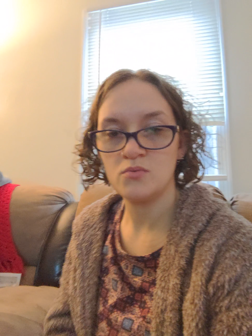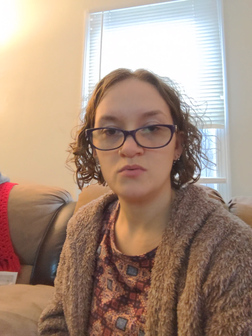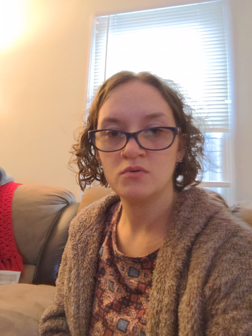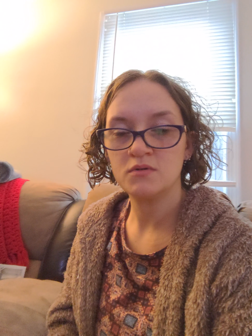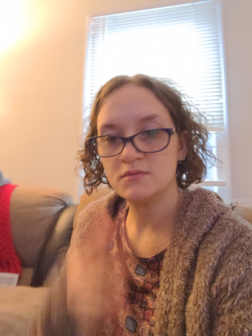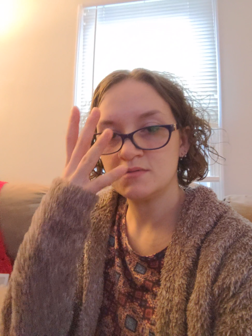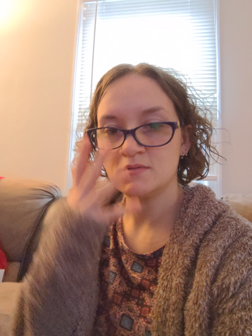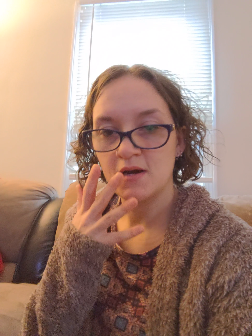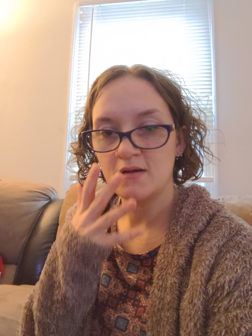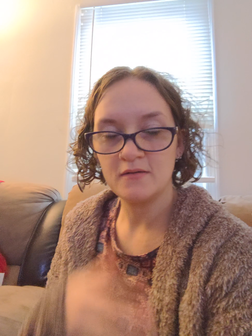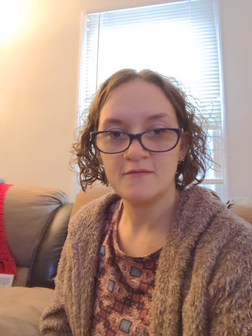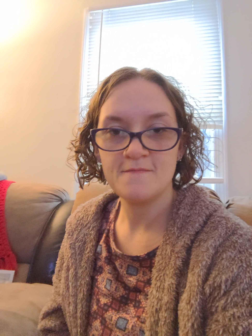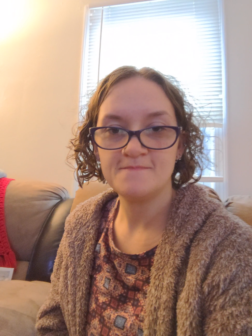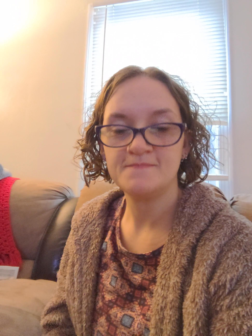sad